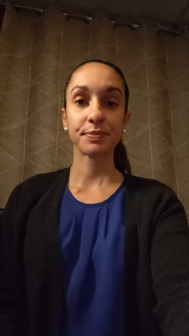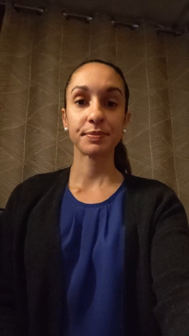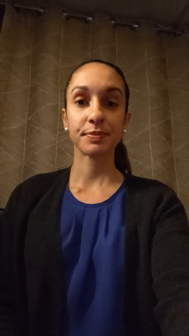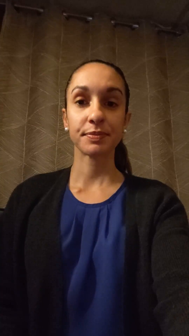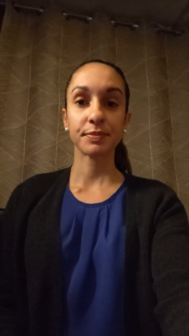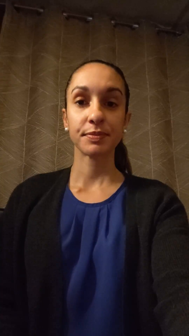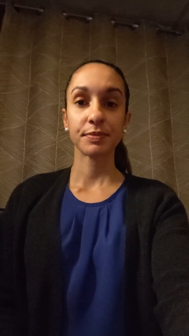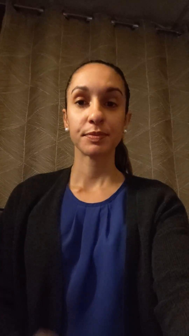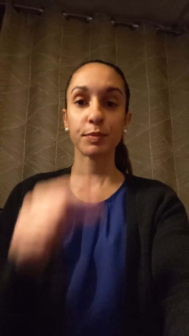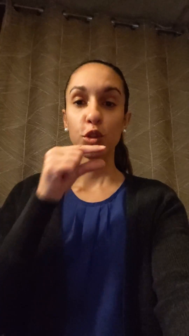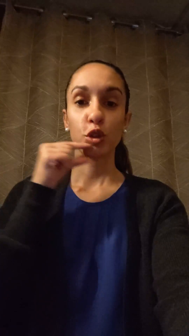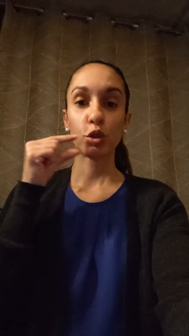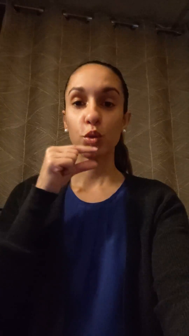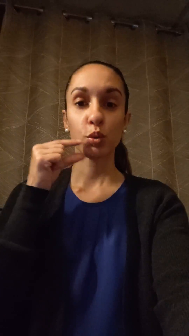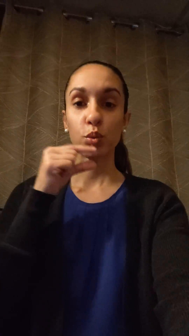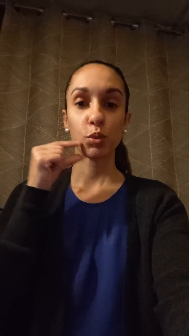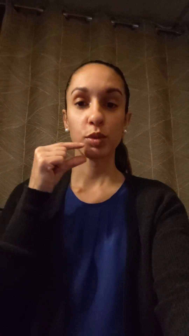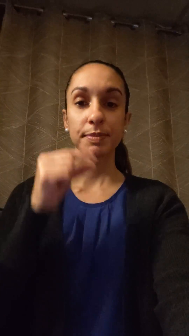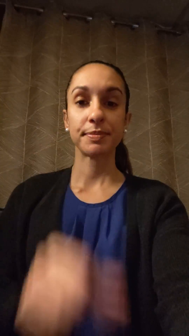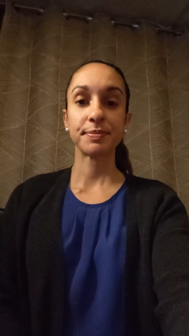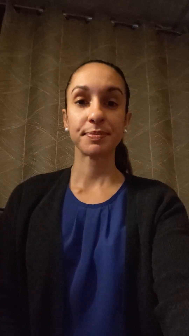glue